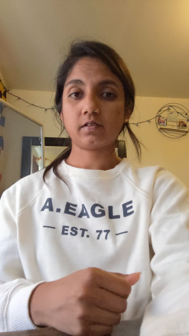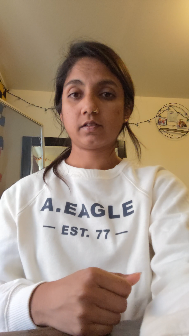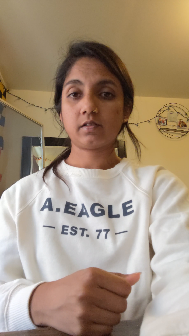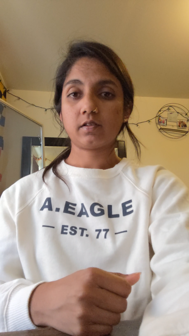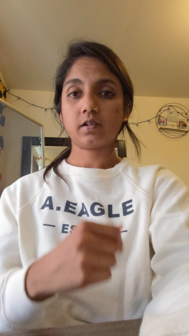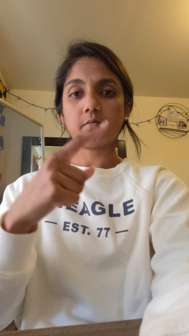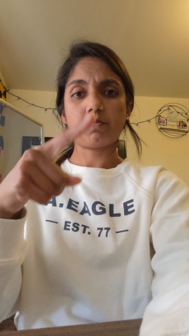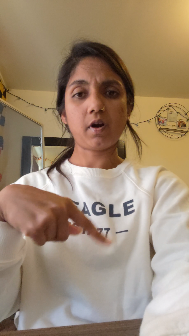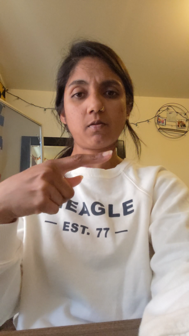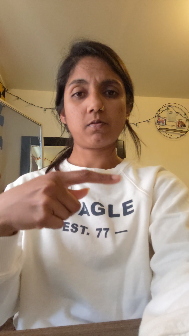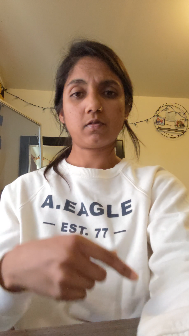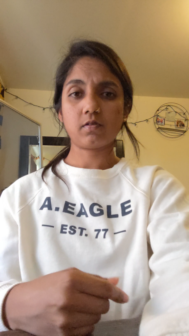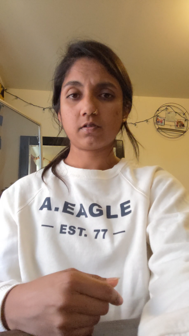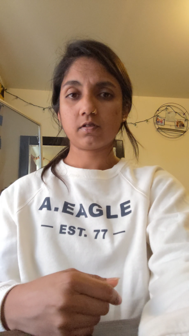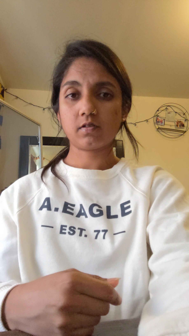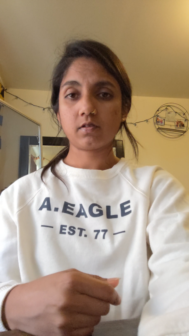about